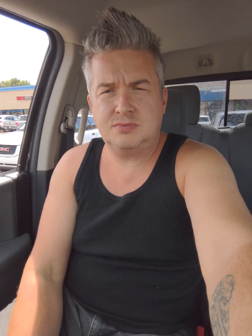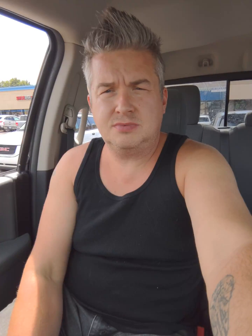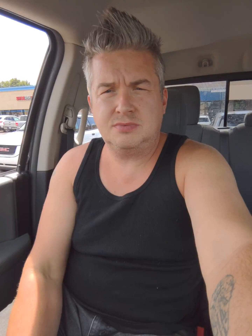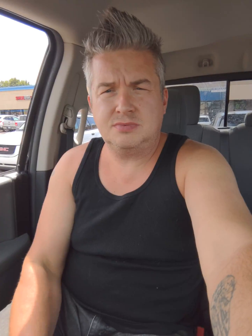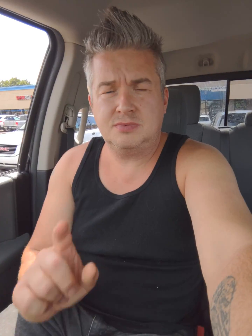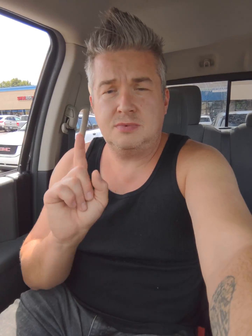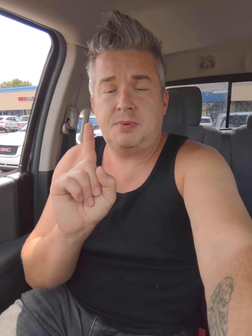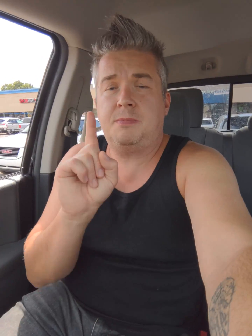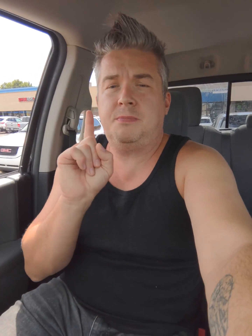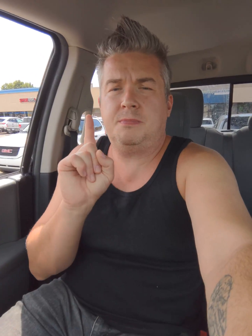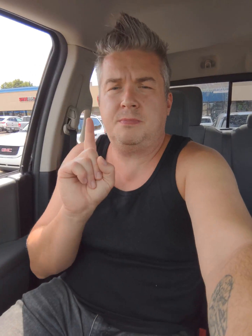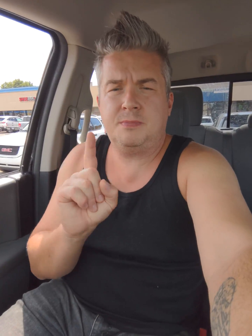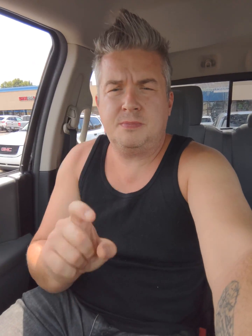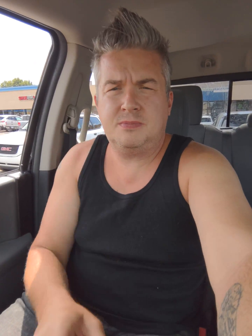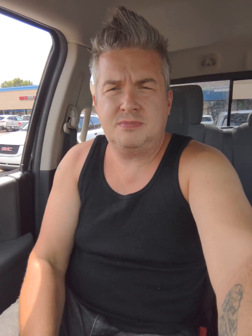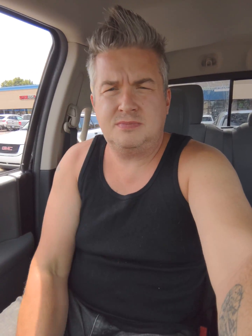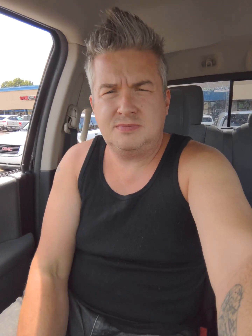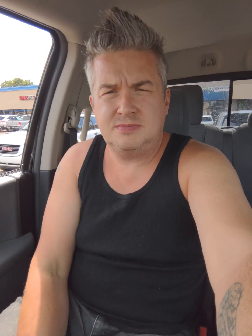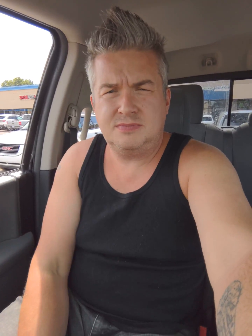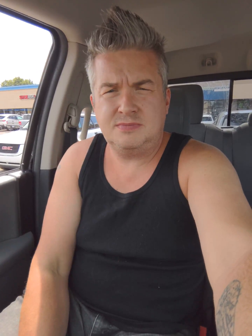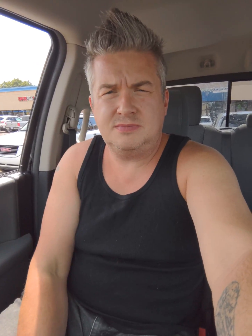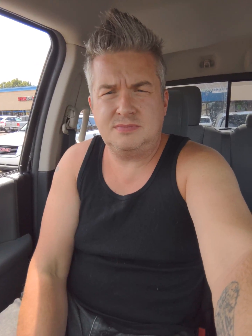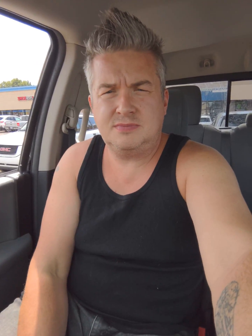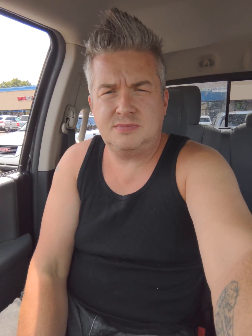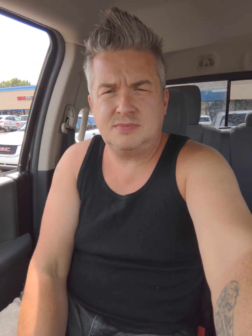bump